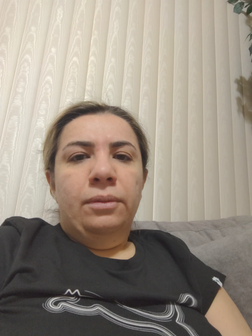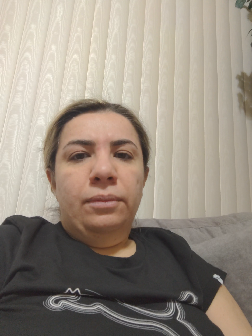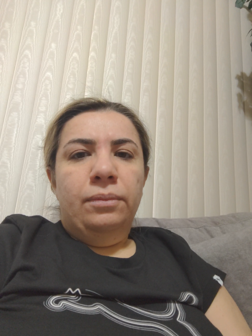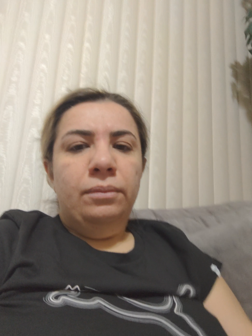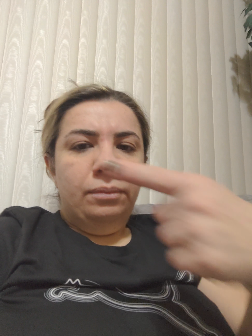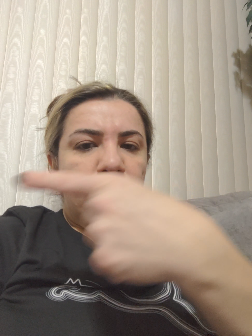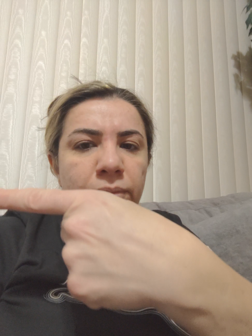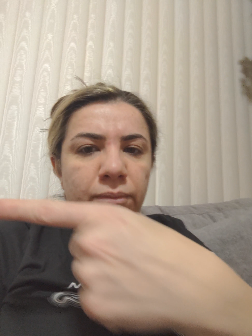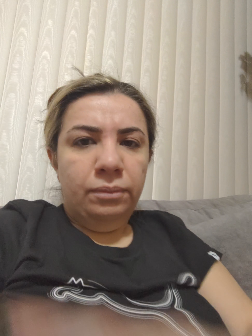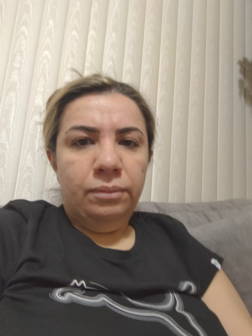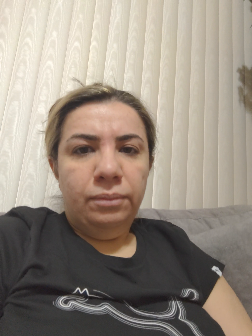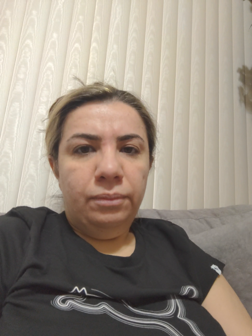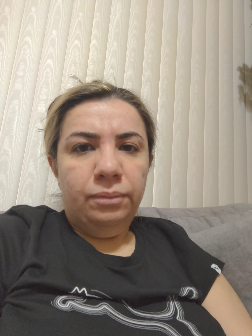he/she/it